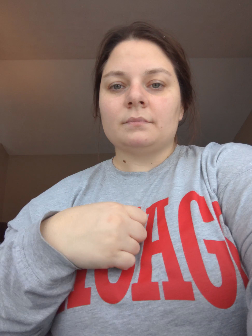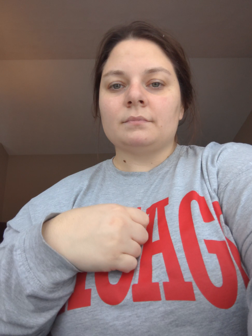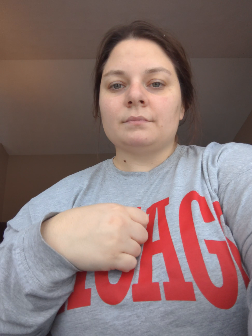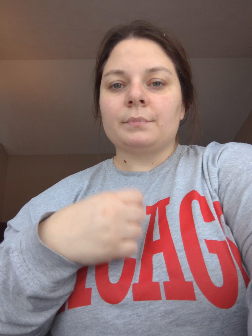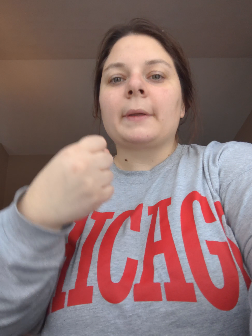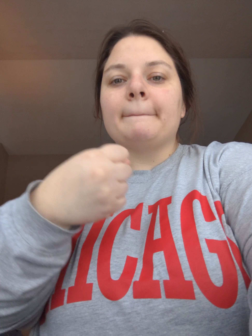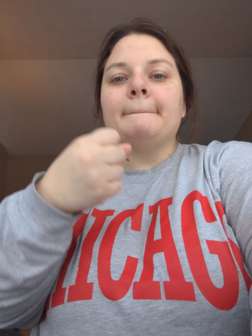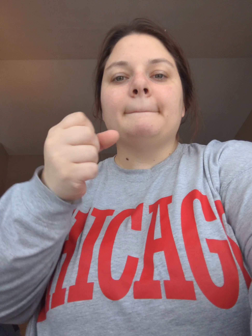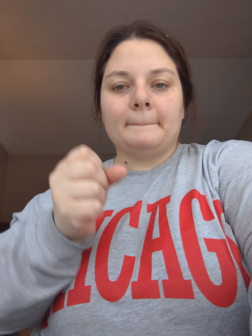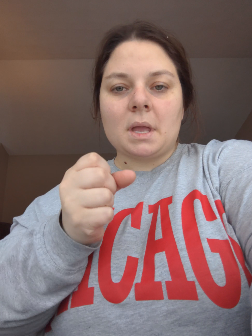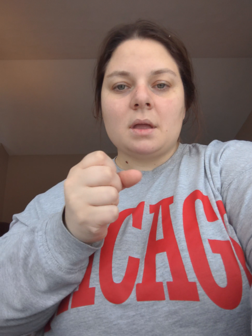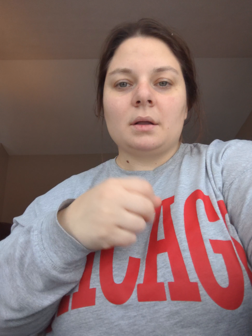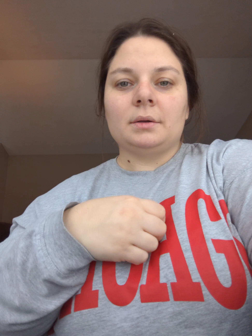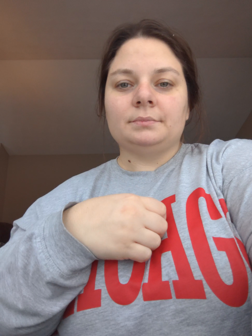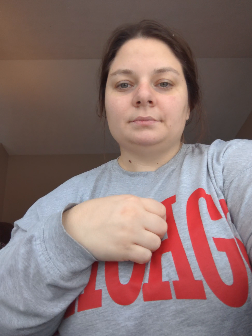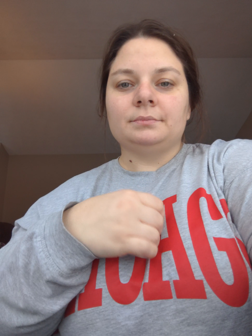make